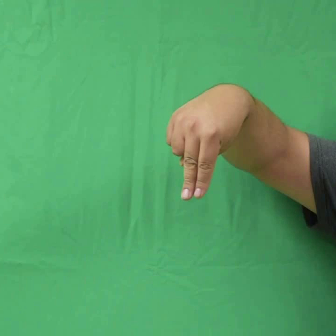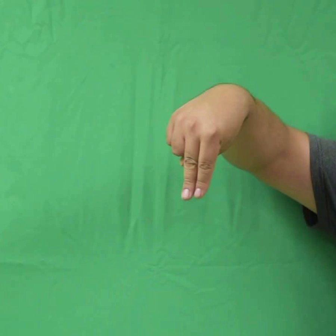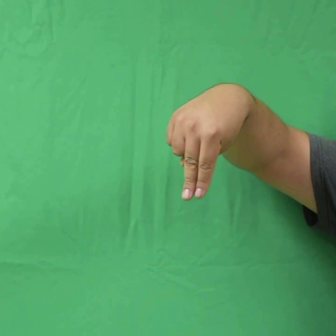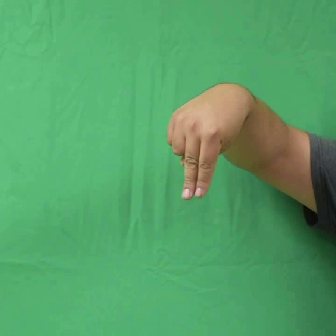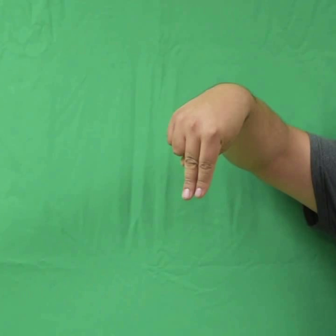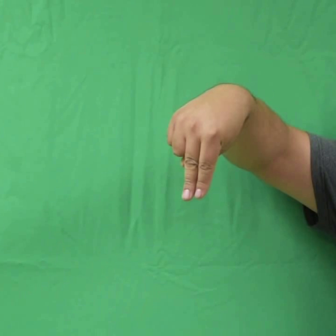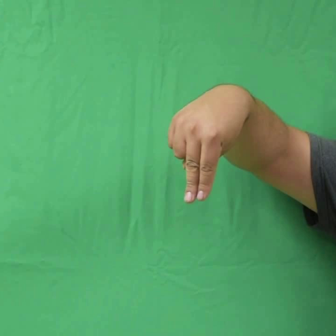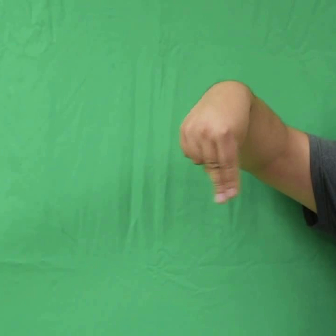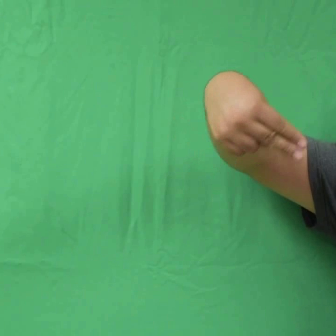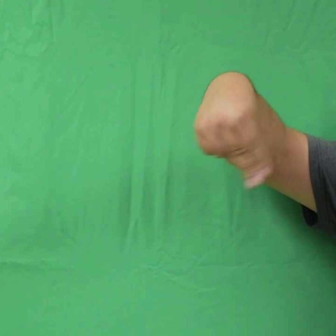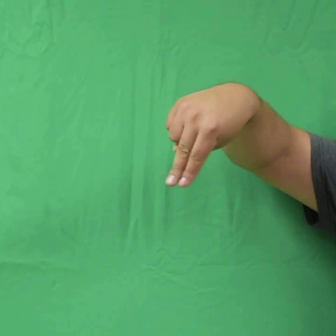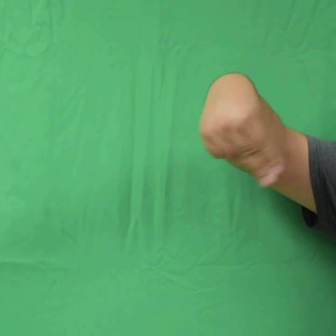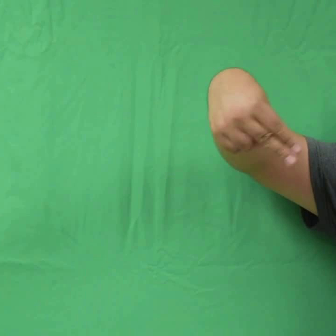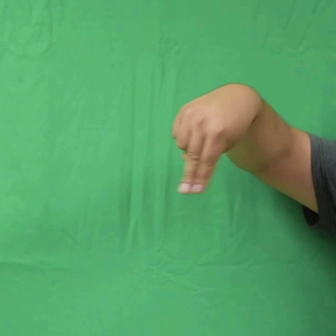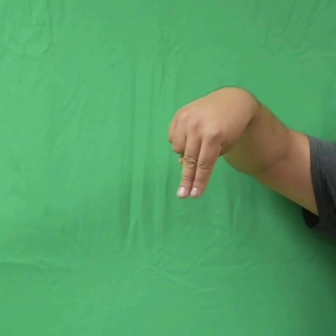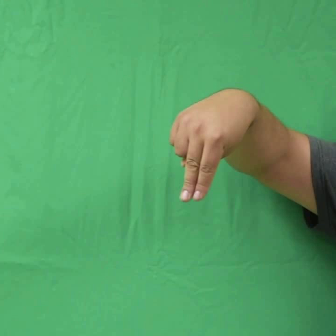Ñ